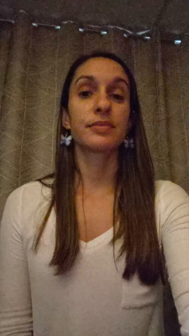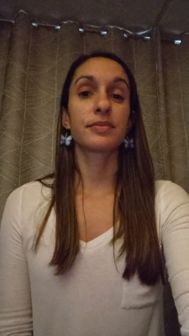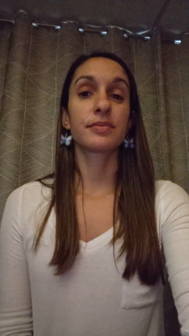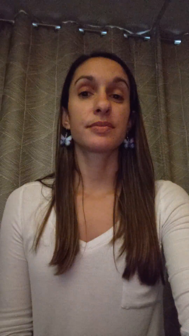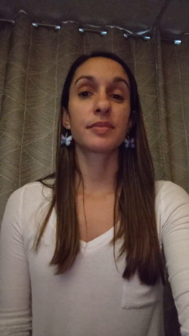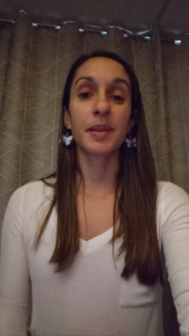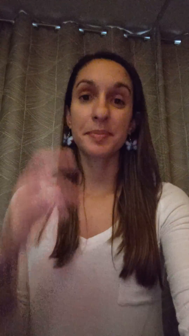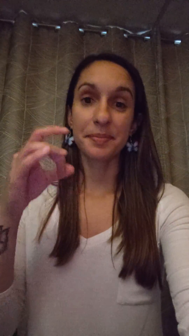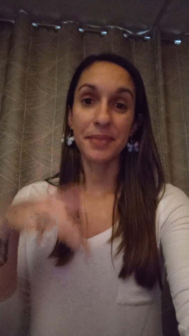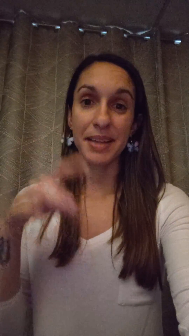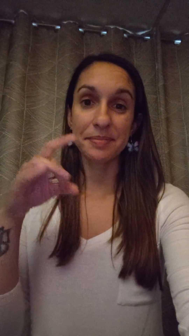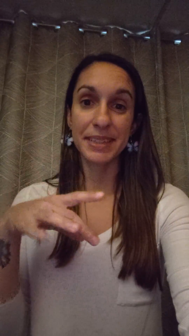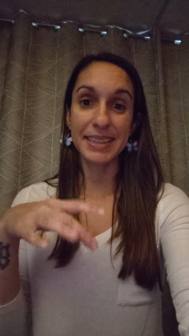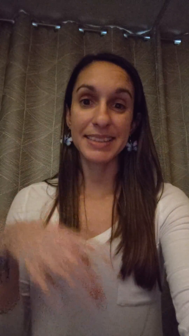pumpkin